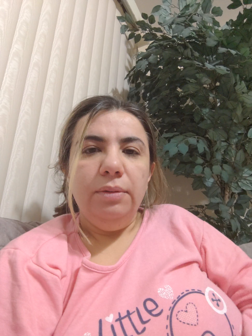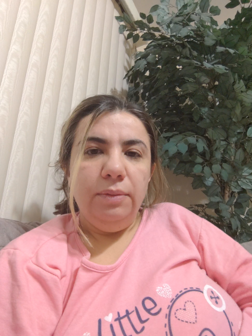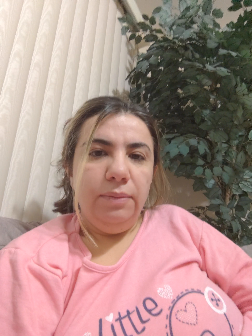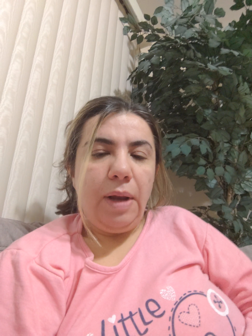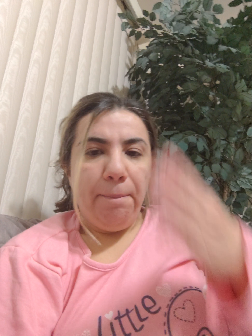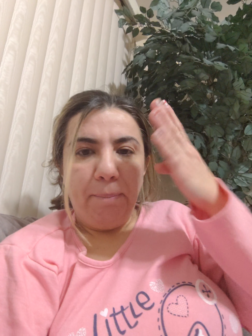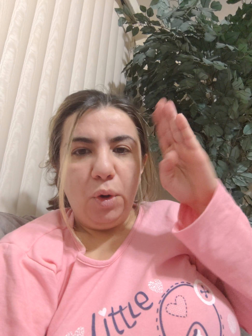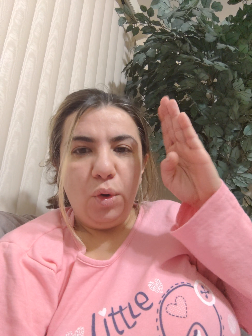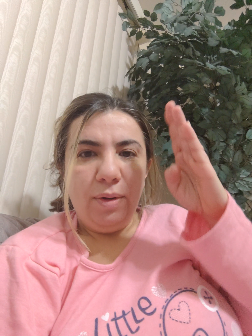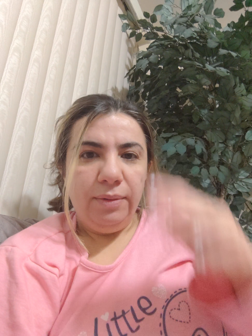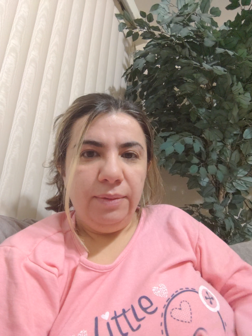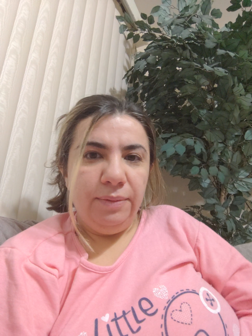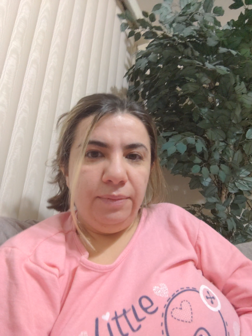blue